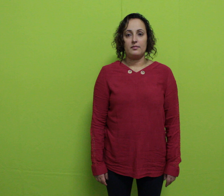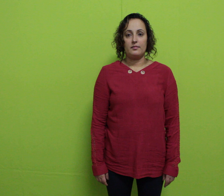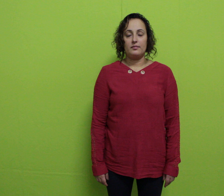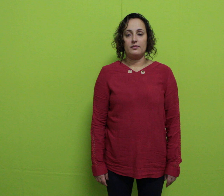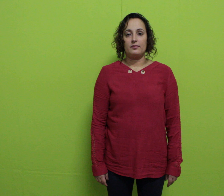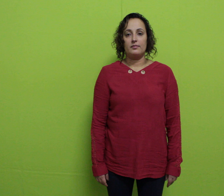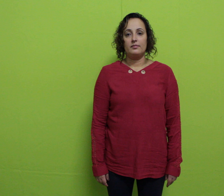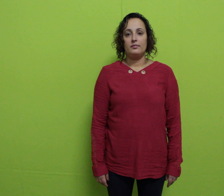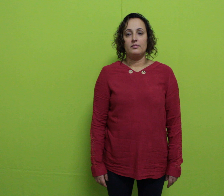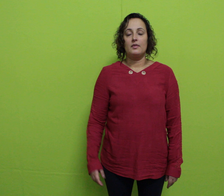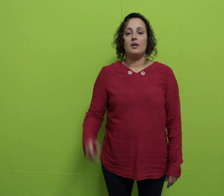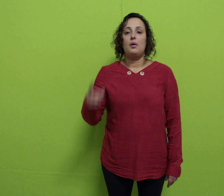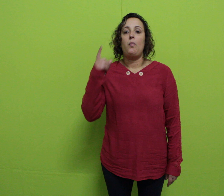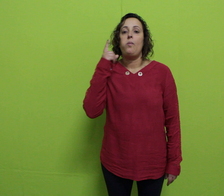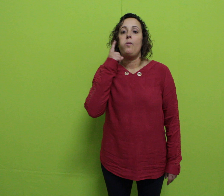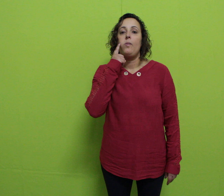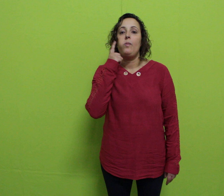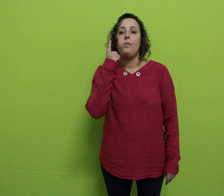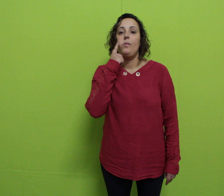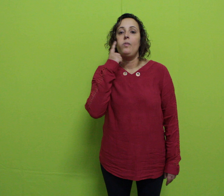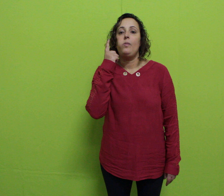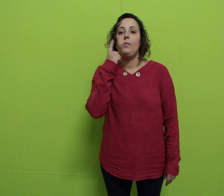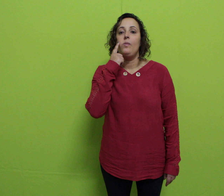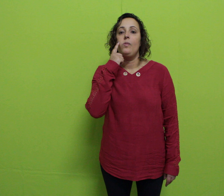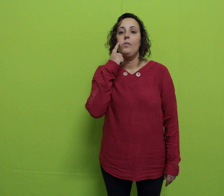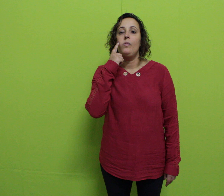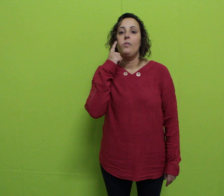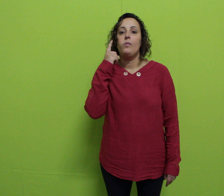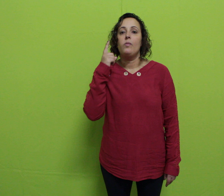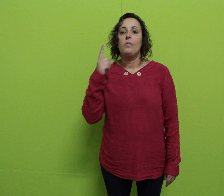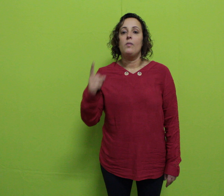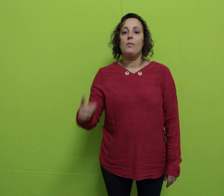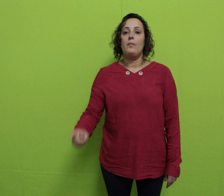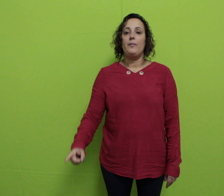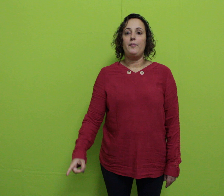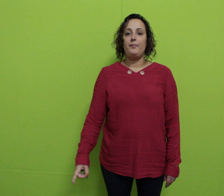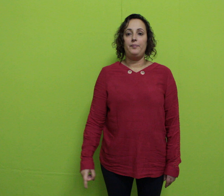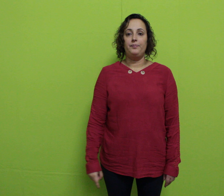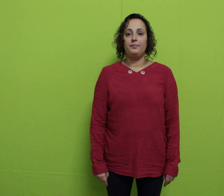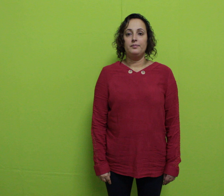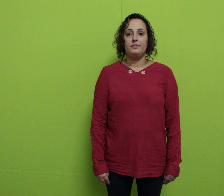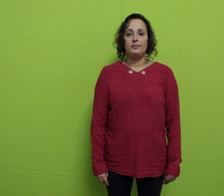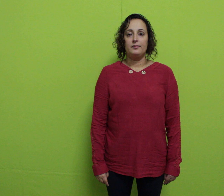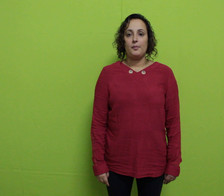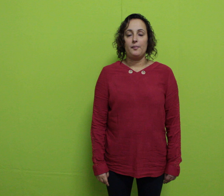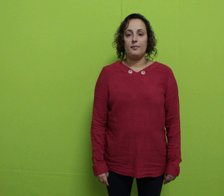bala